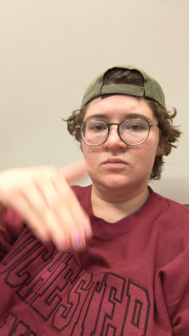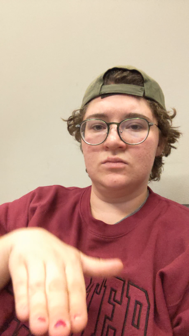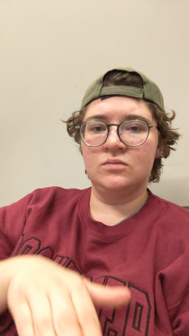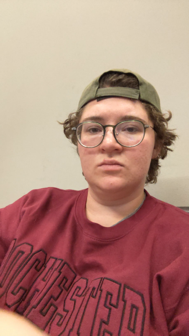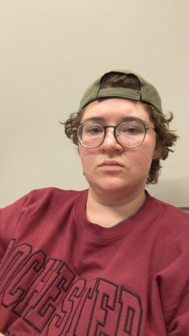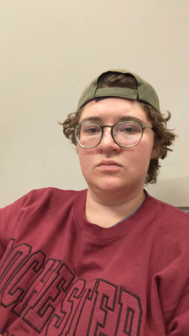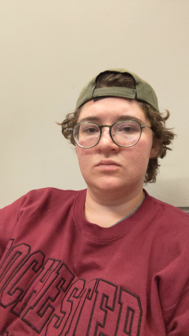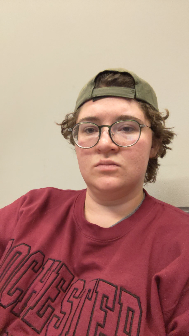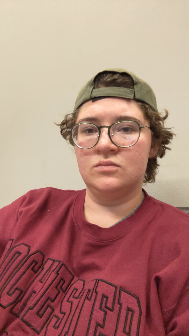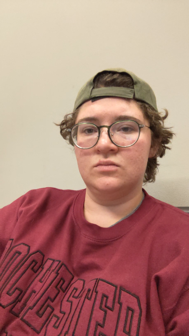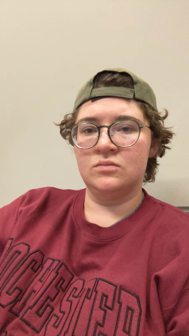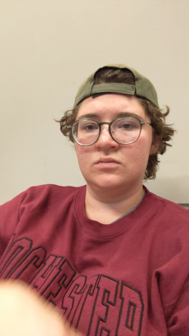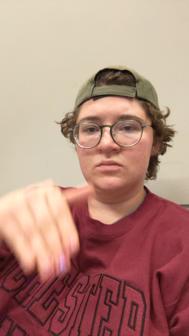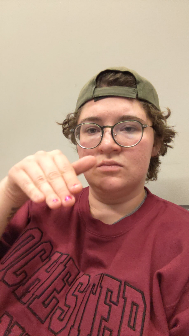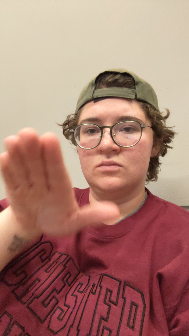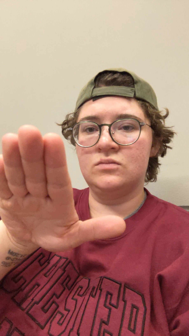enter